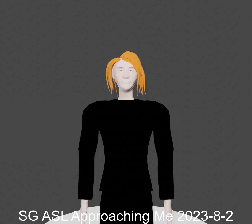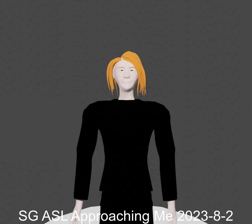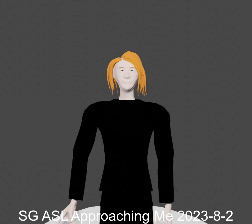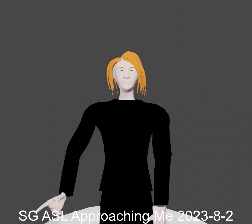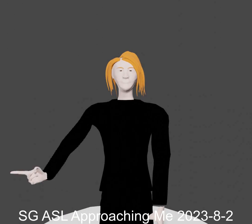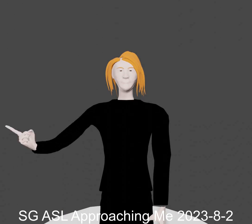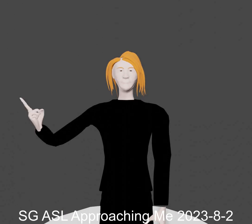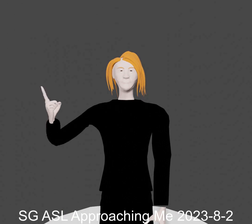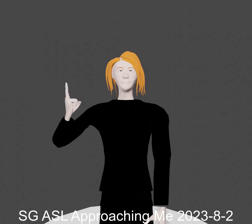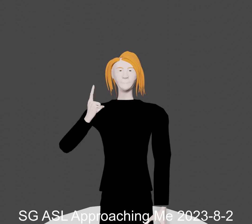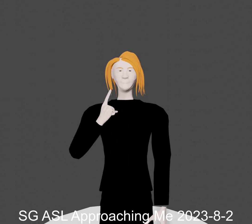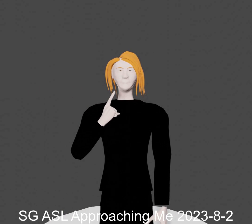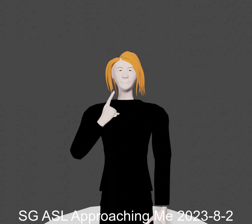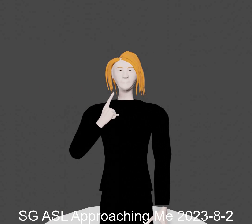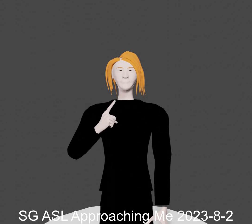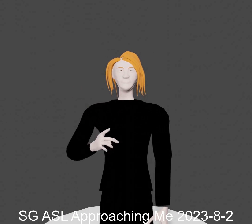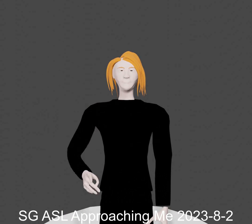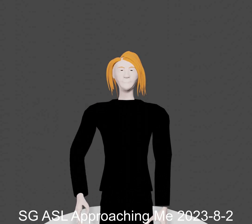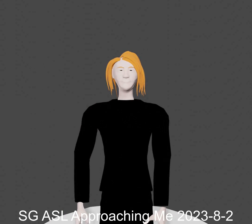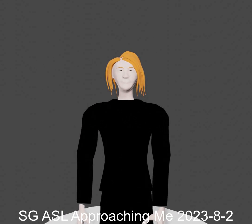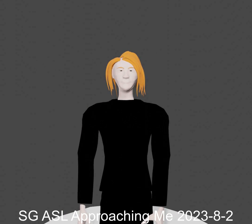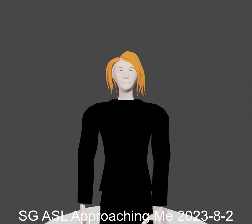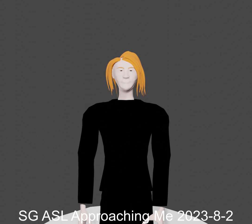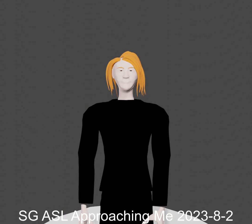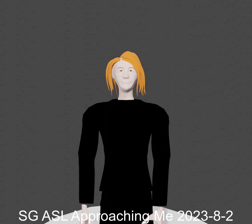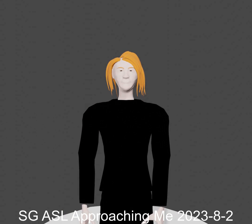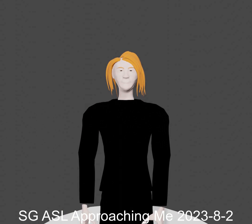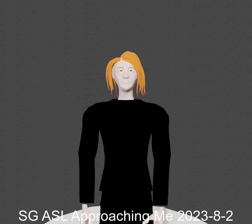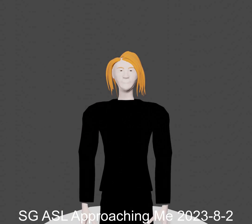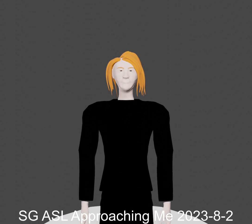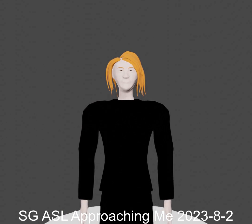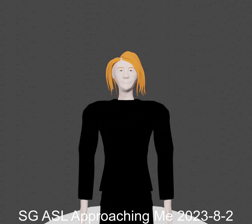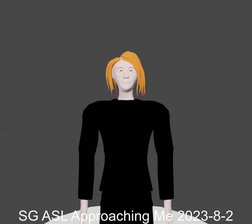Approaching Me